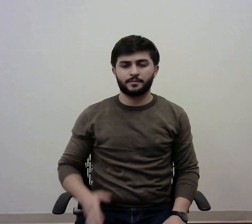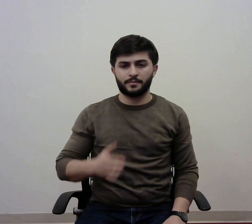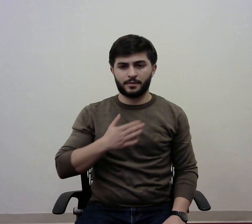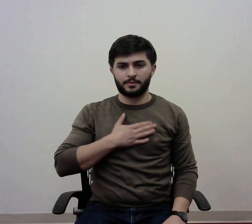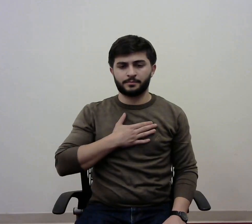mən